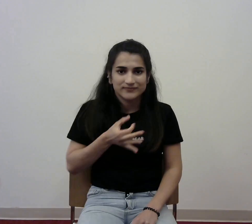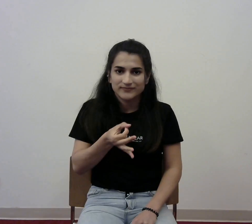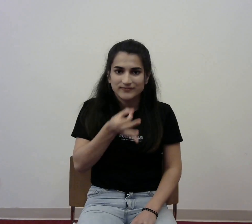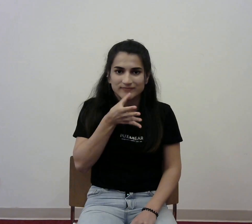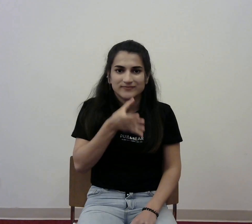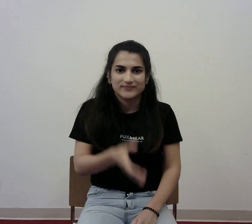xoşu gəlmək